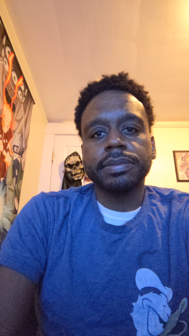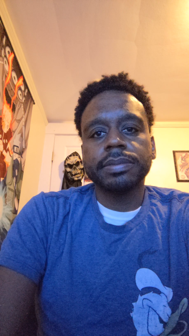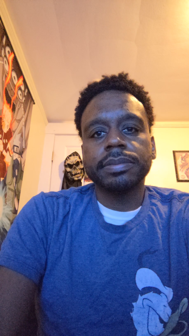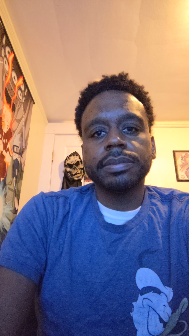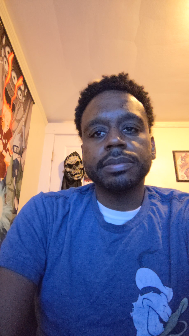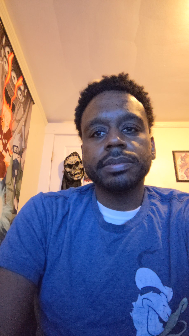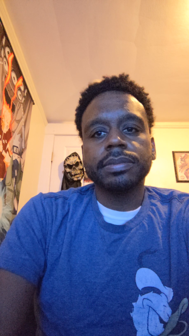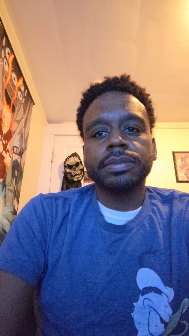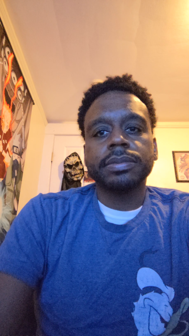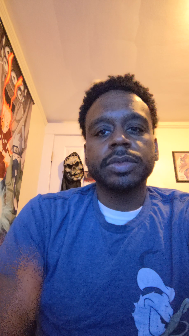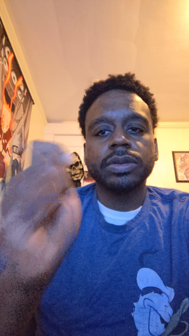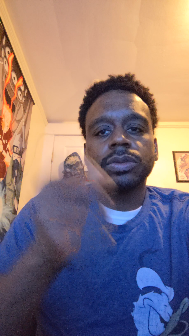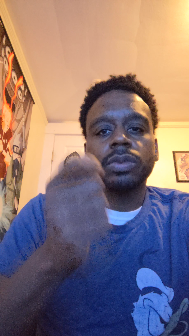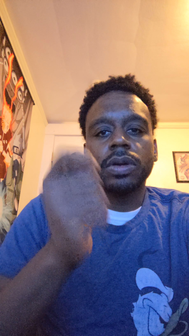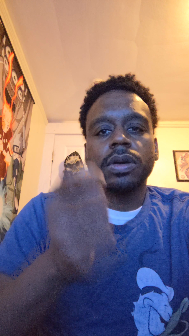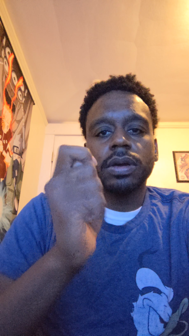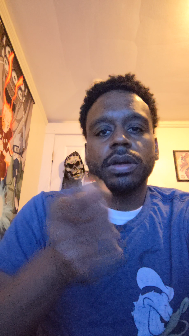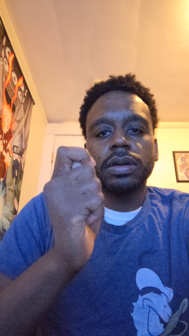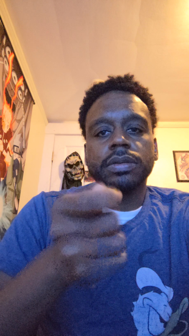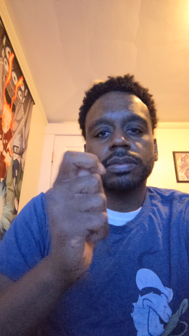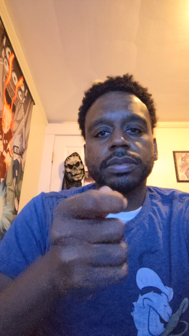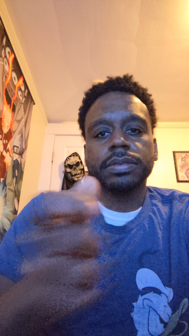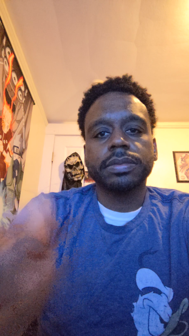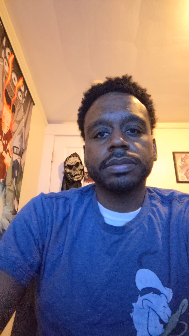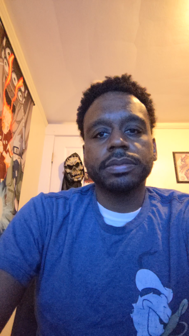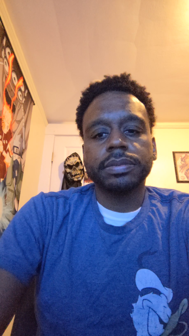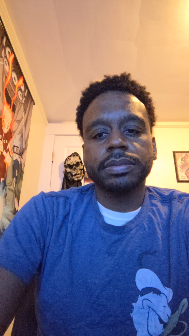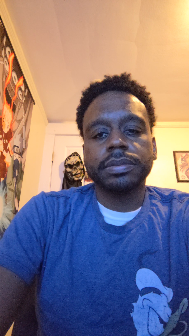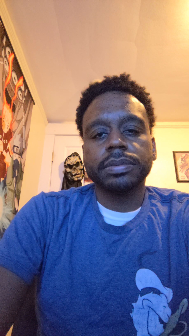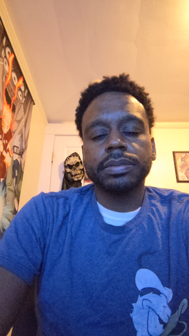cart